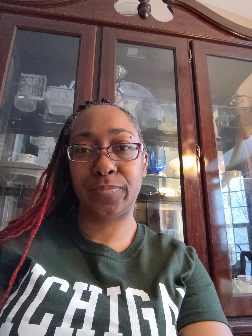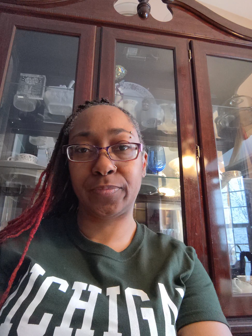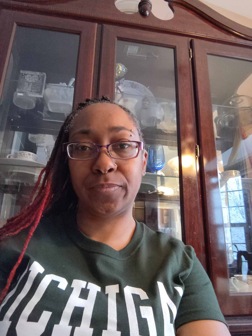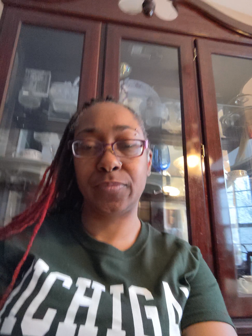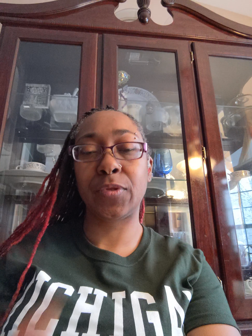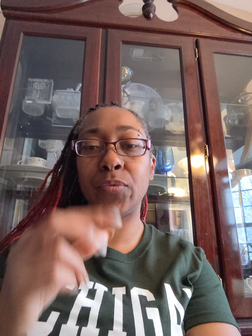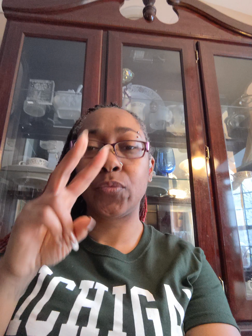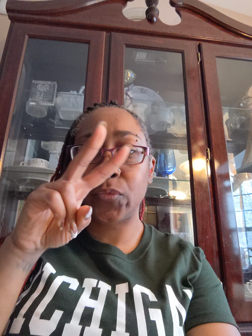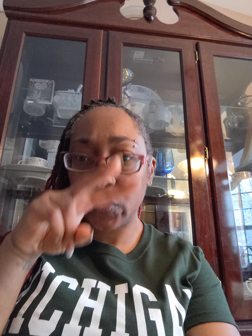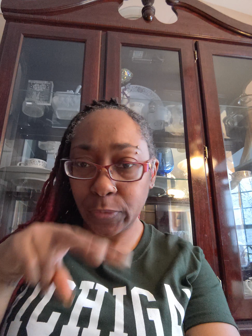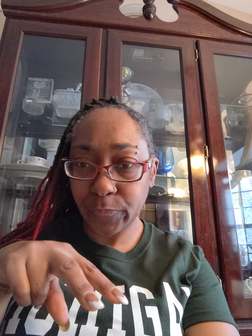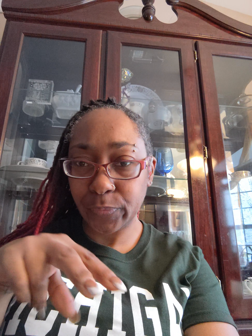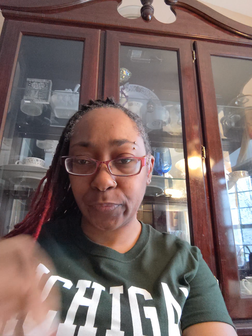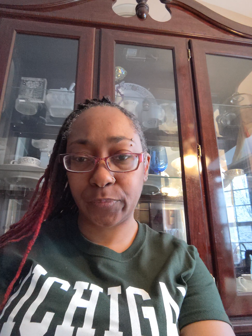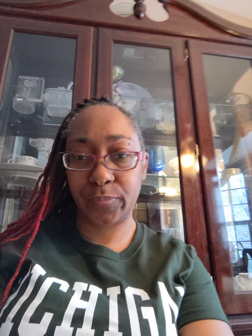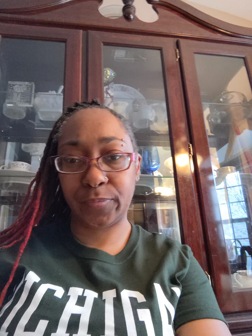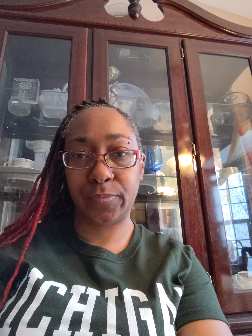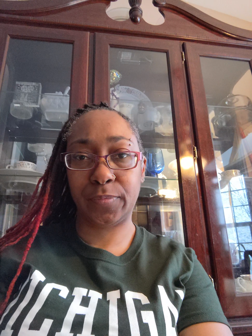read